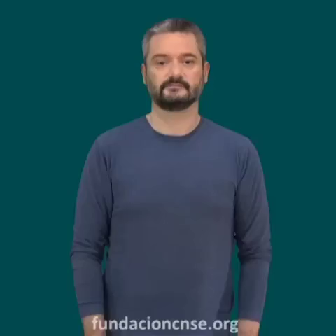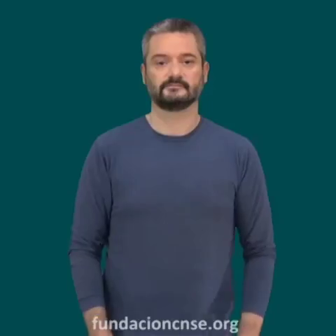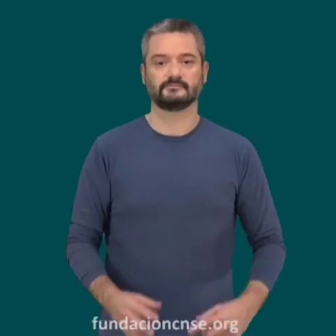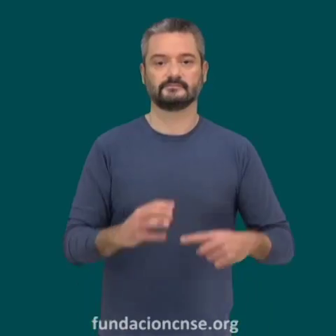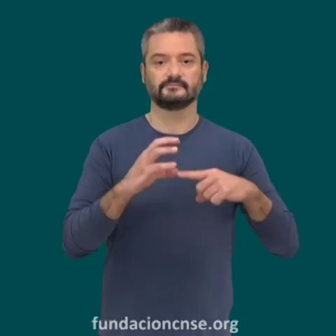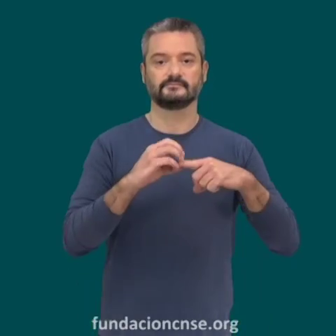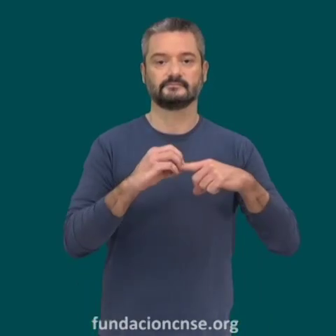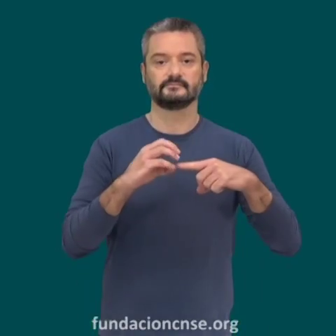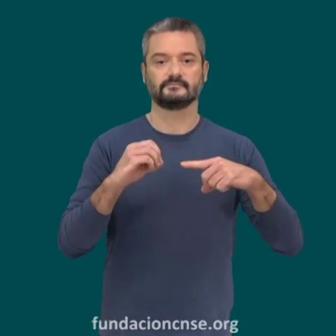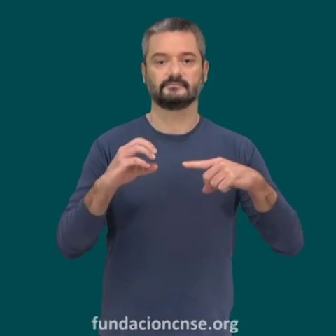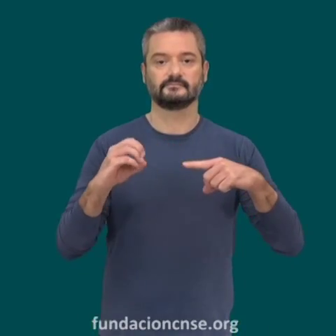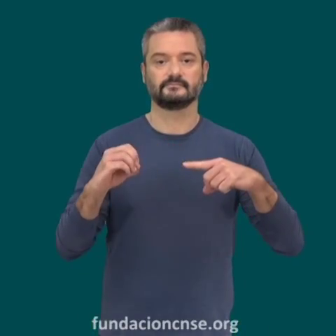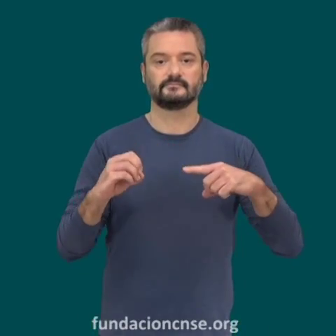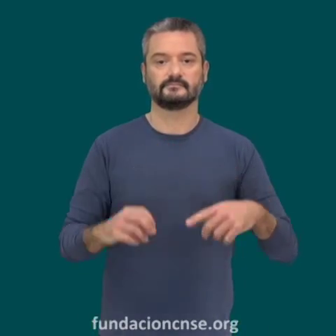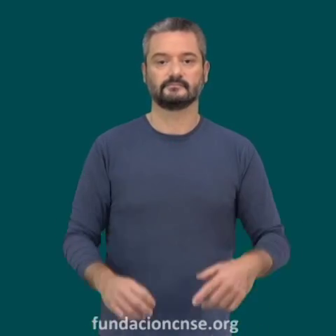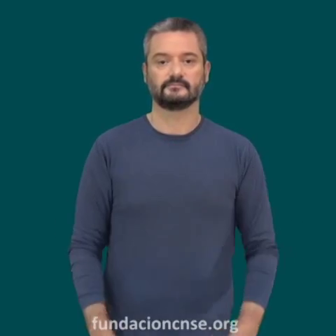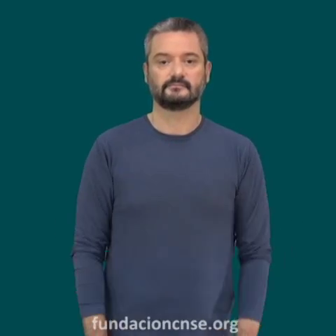hormona